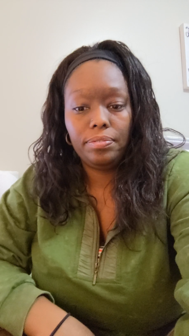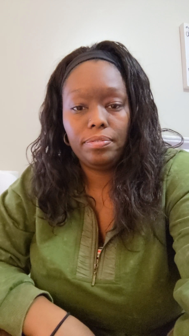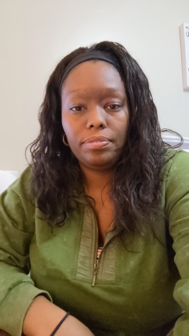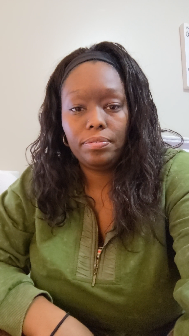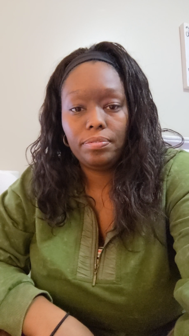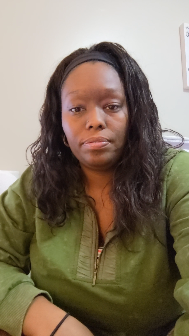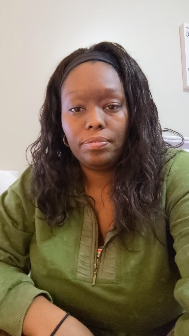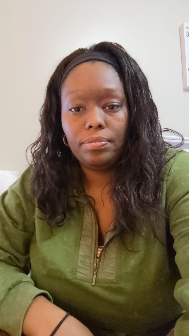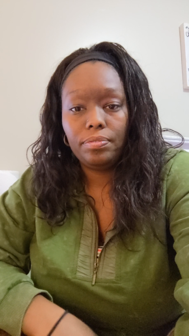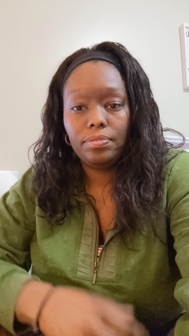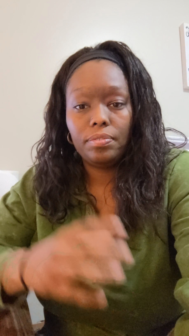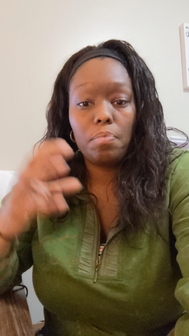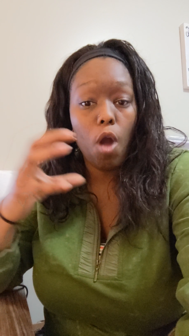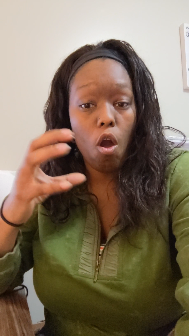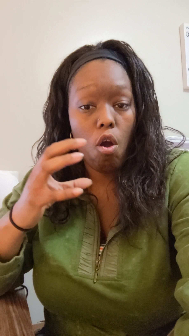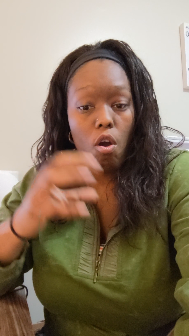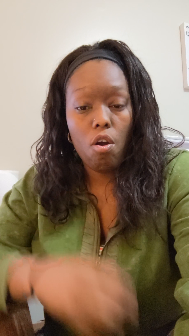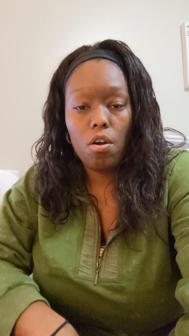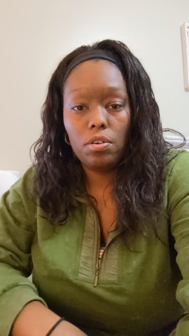ball